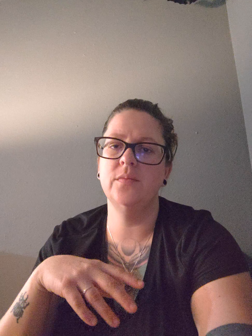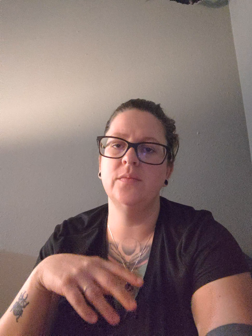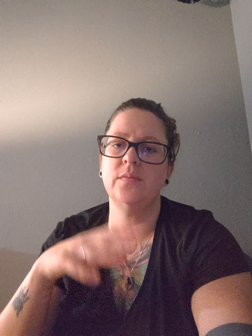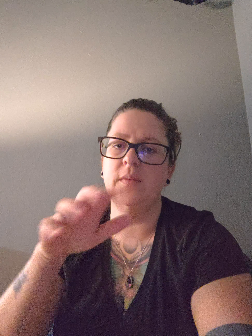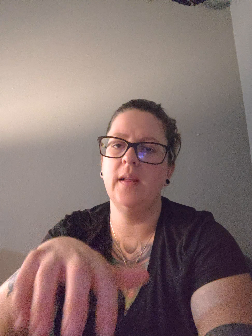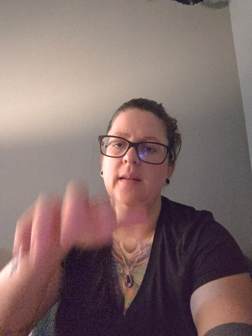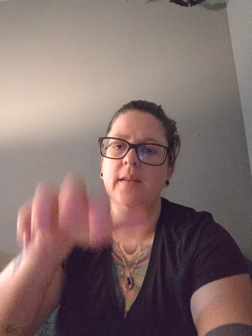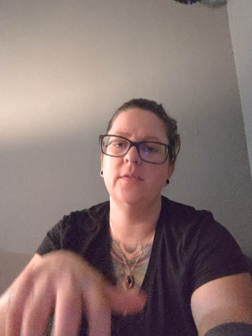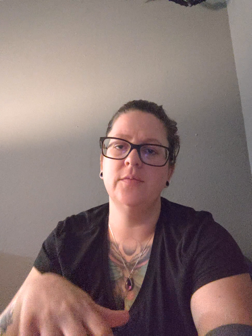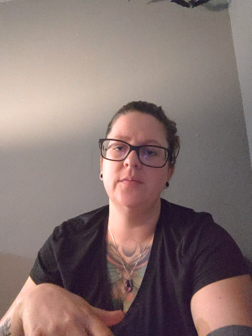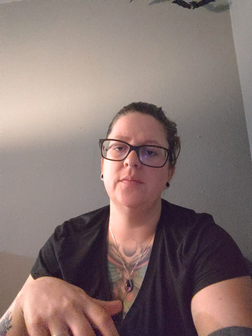alligator